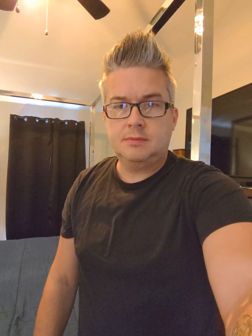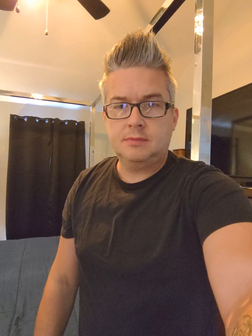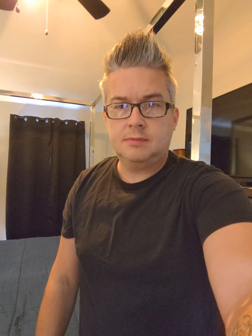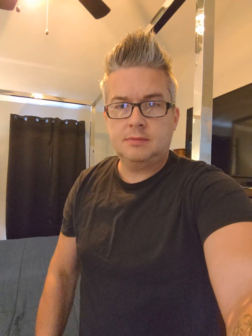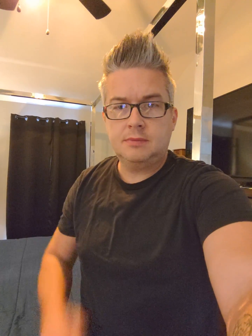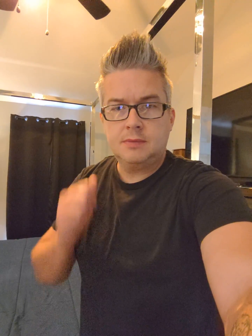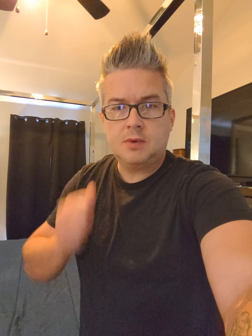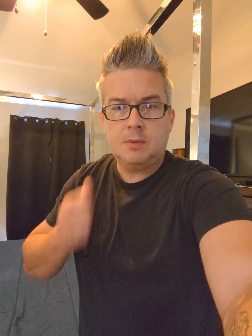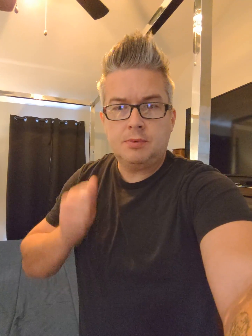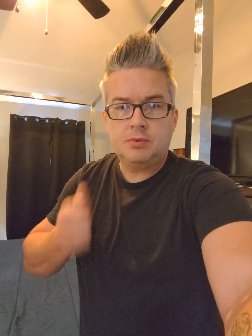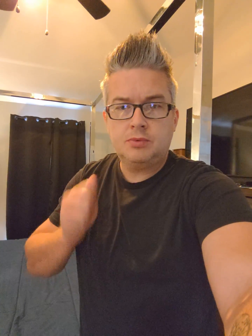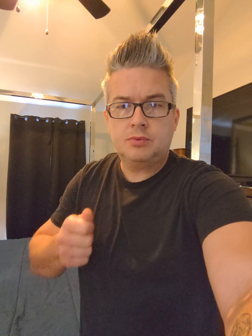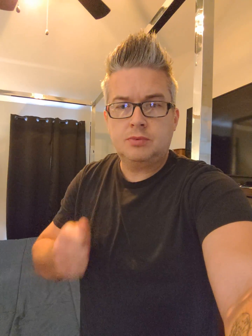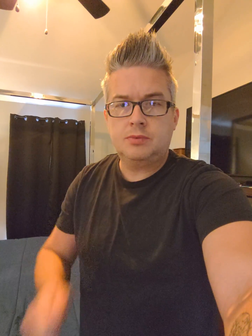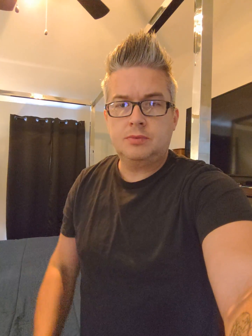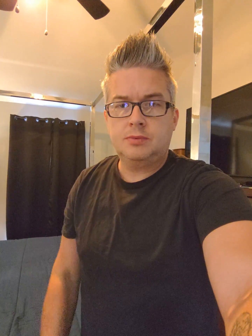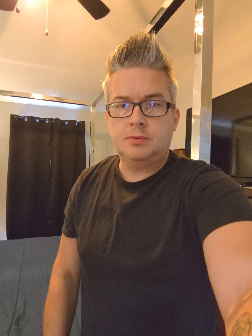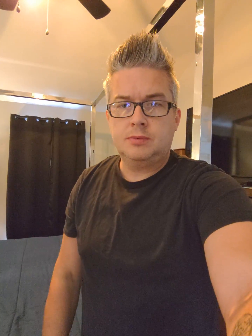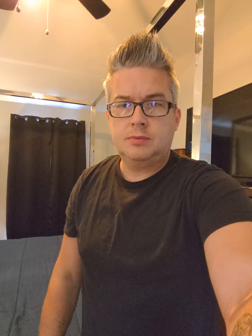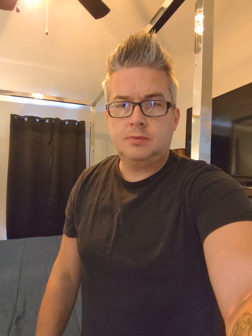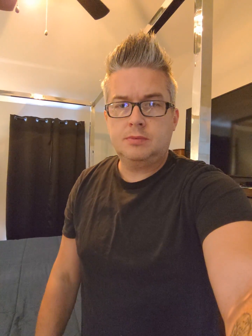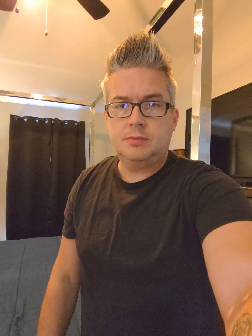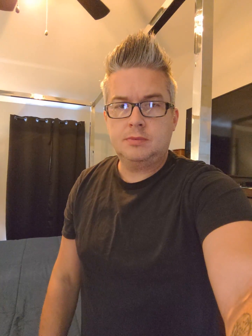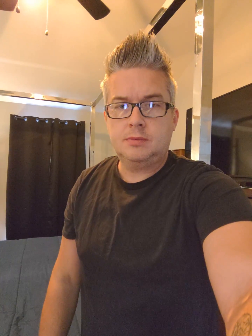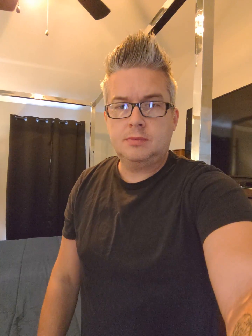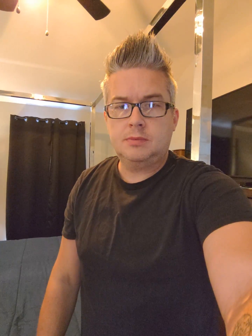hammer